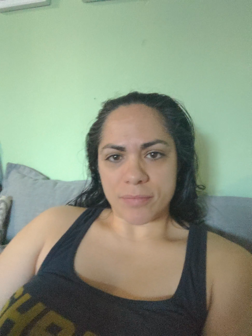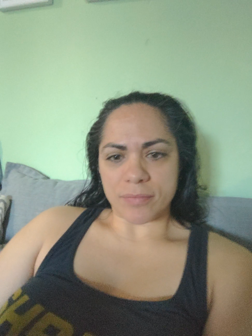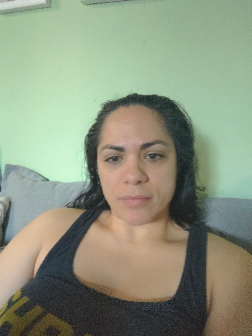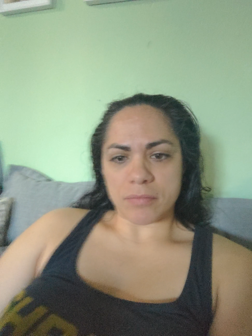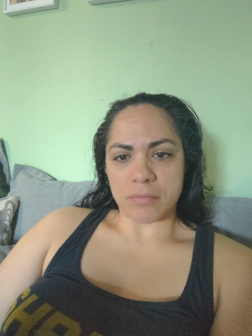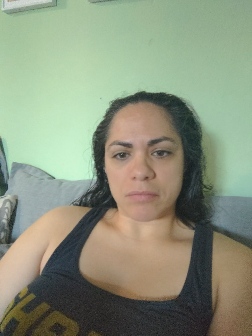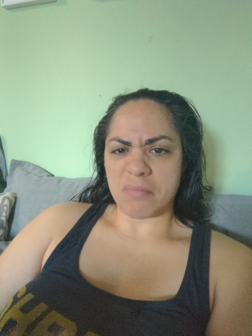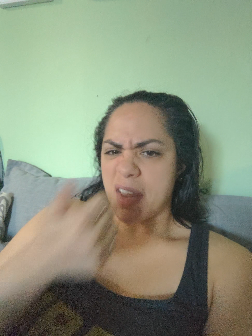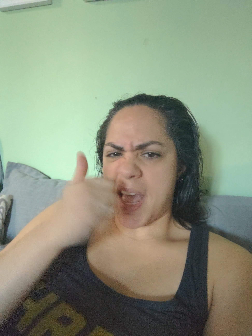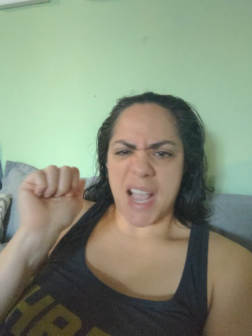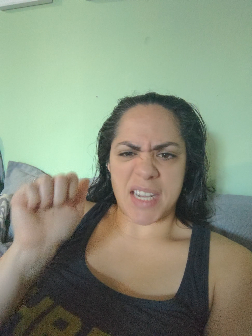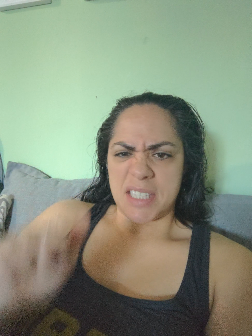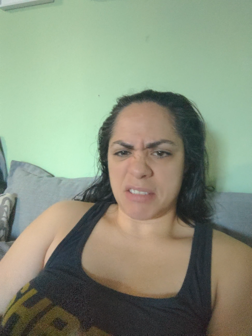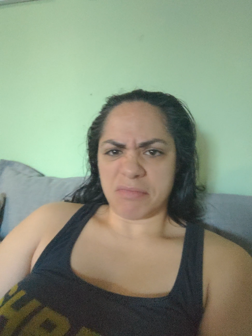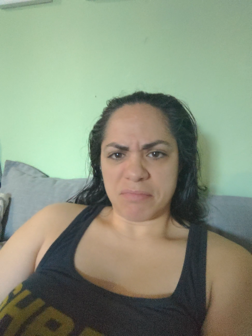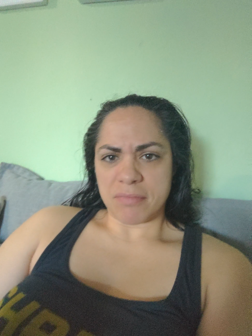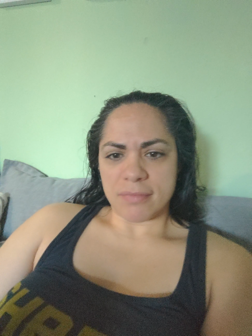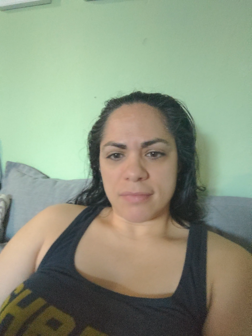any